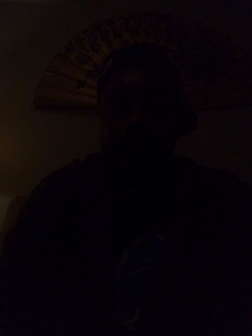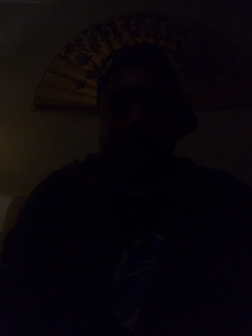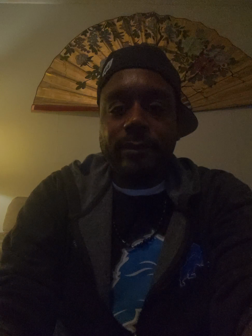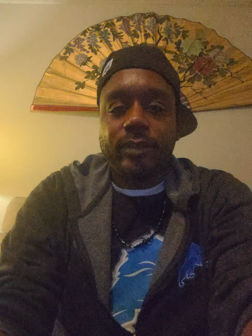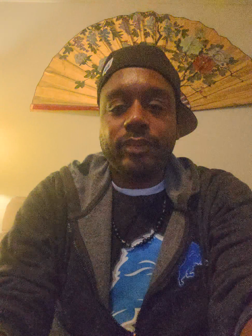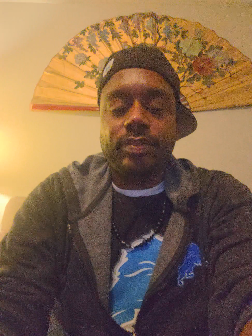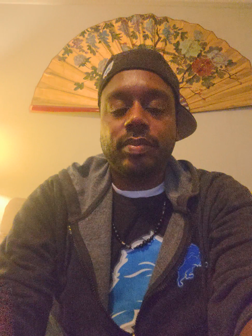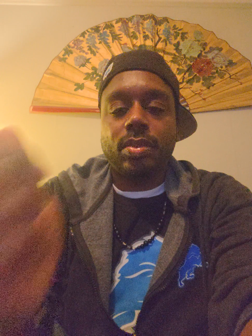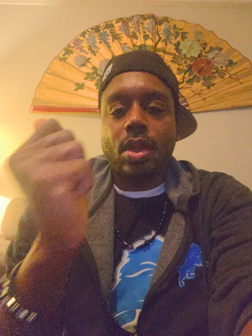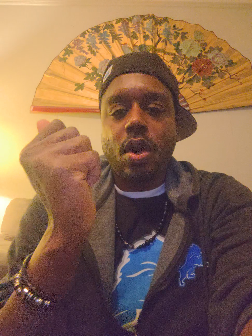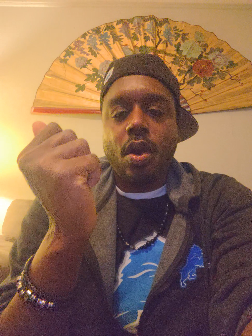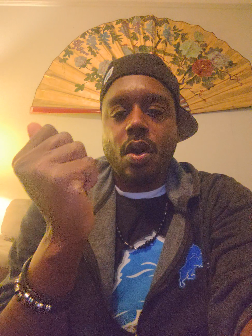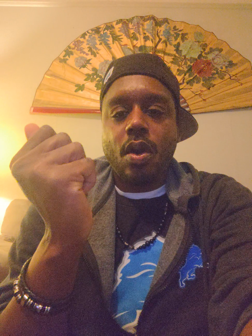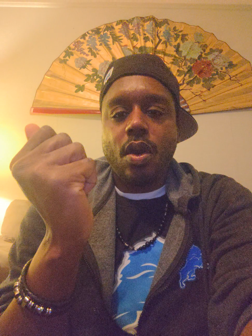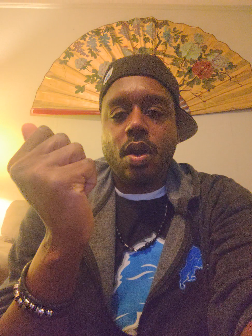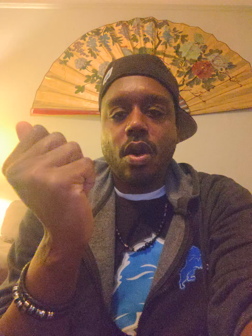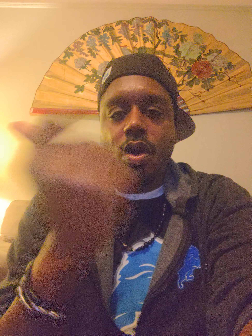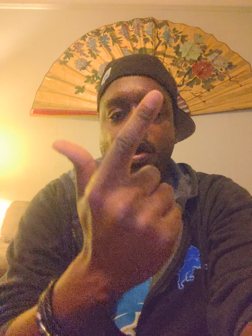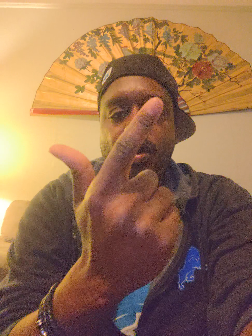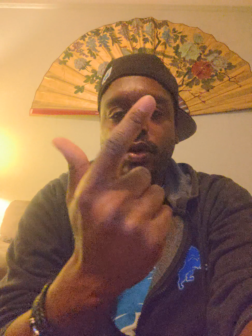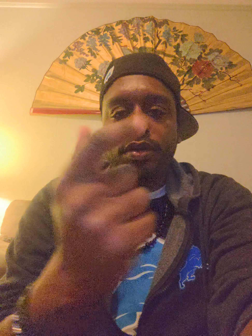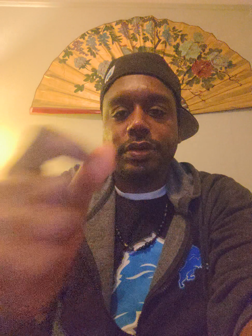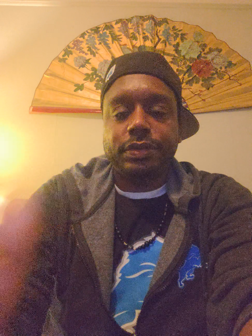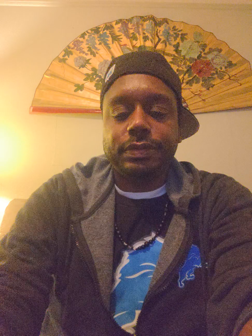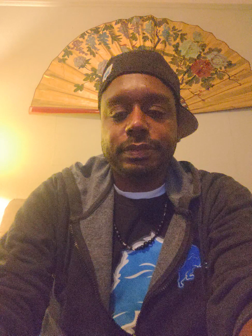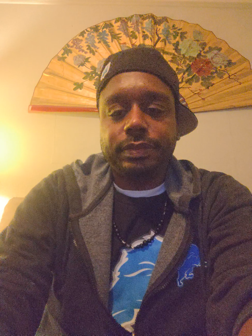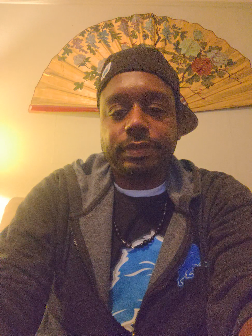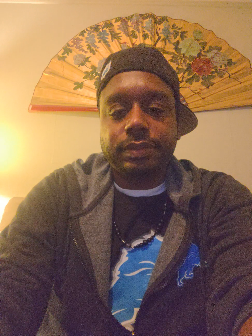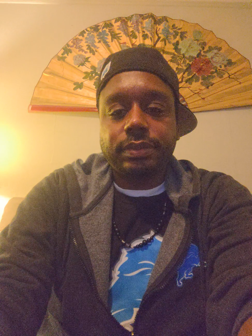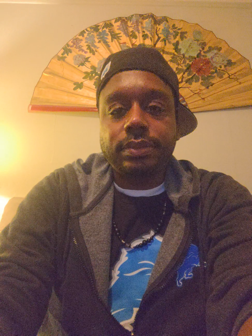all